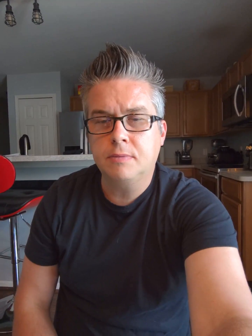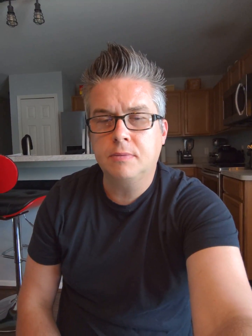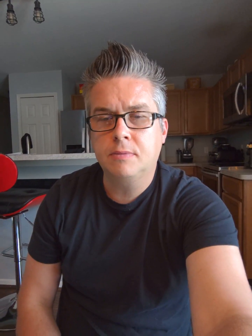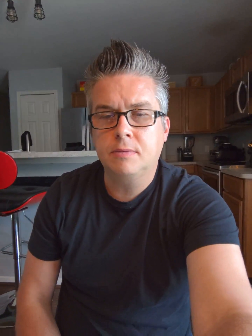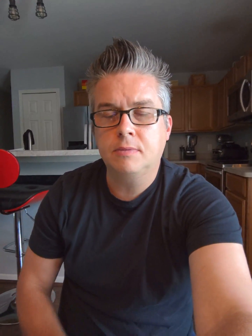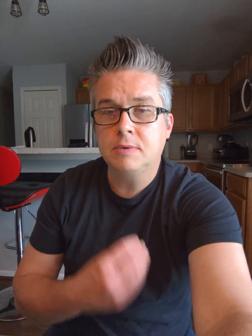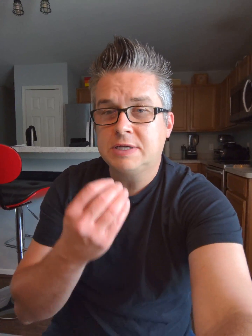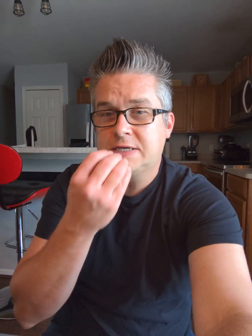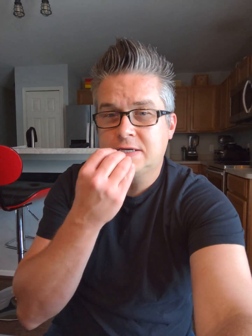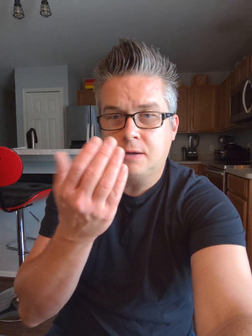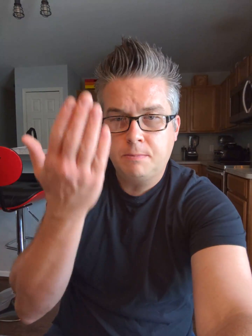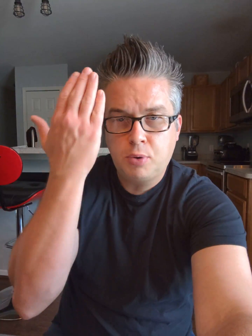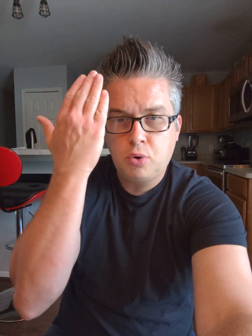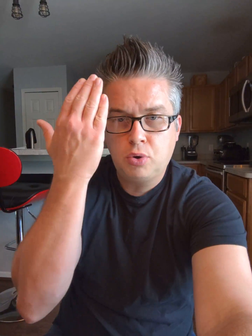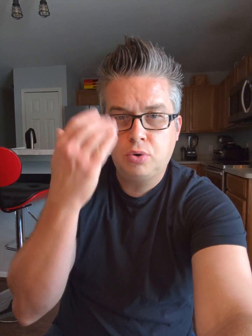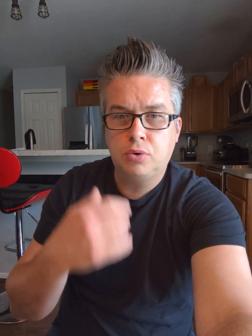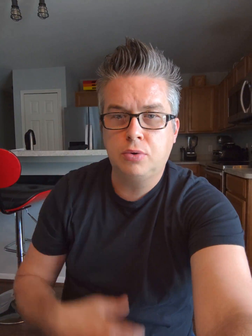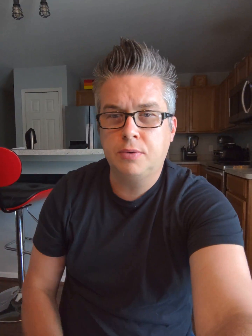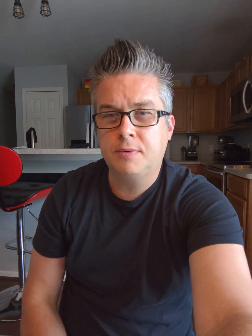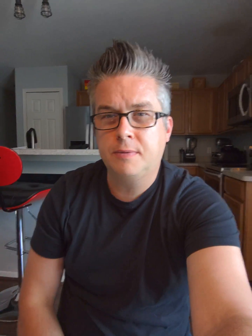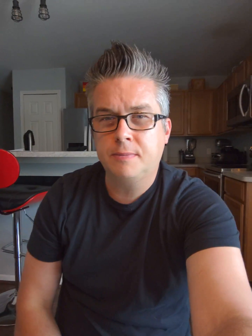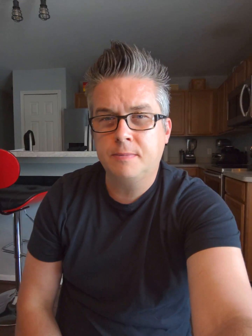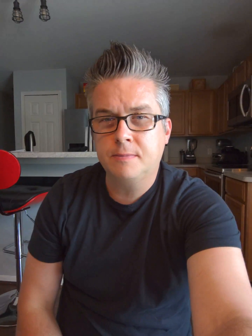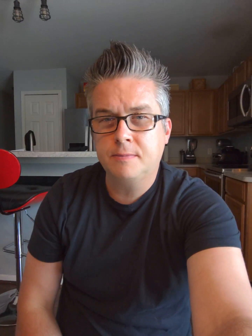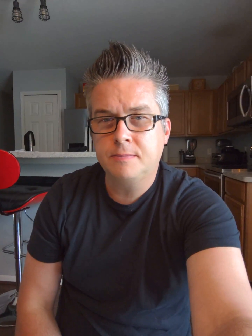breakfast